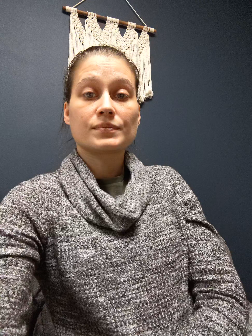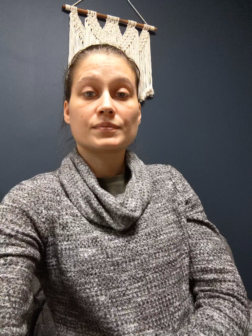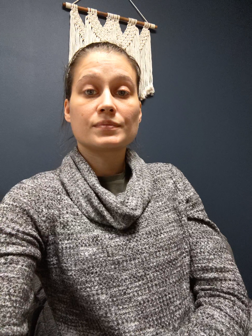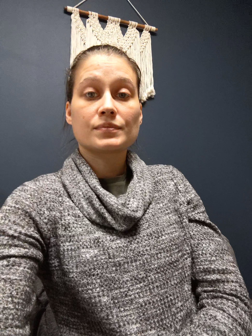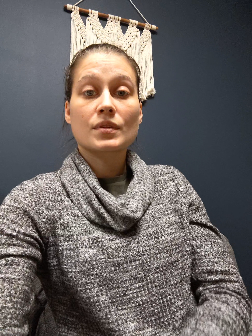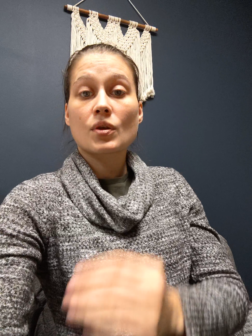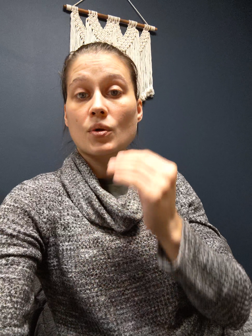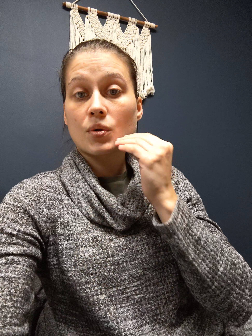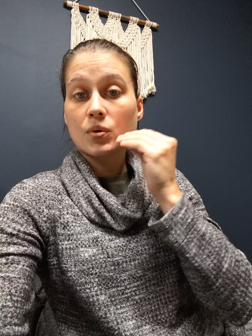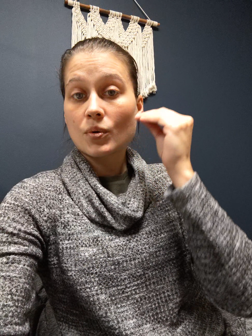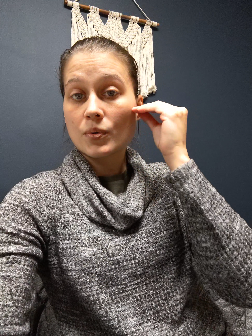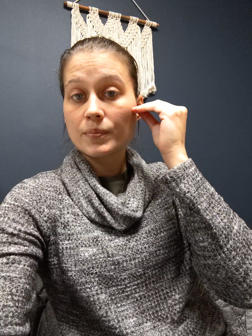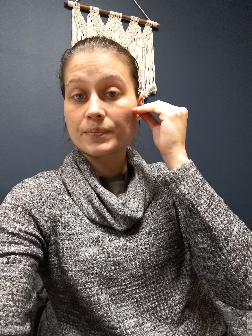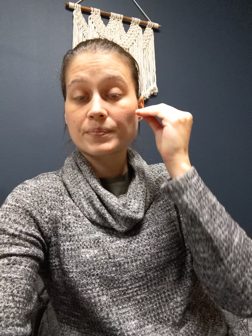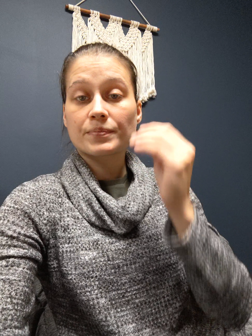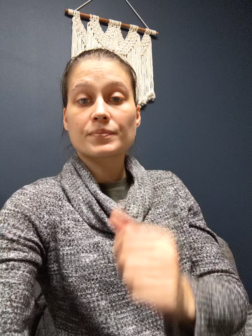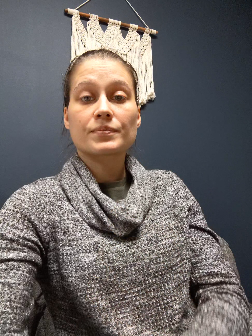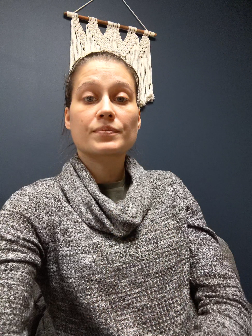home